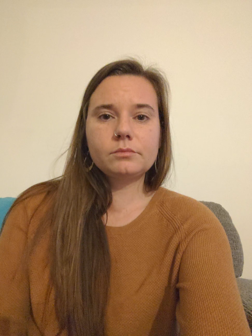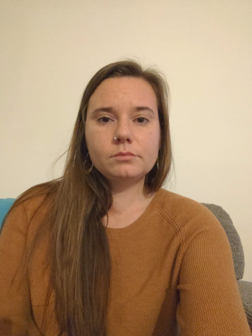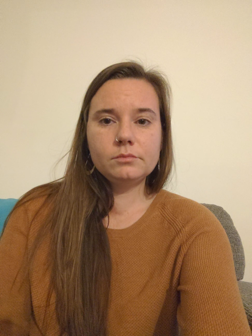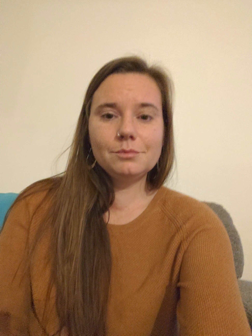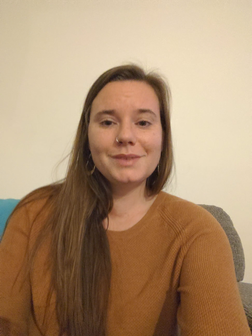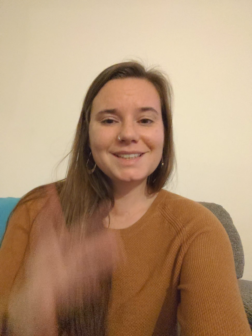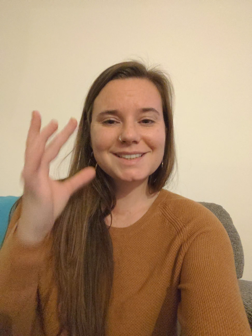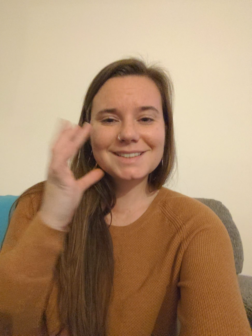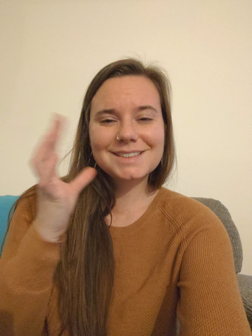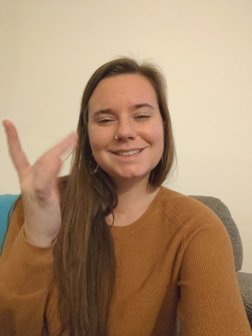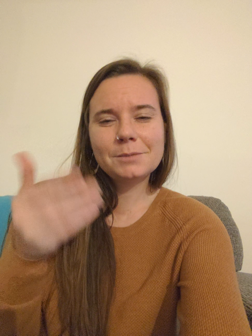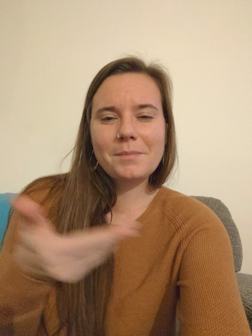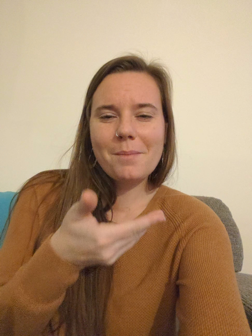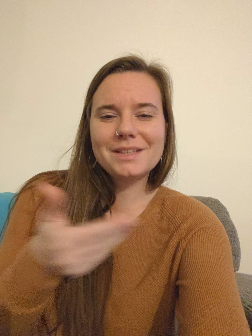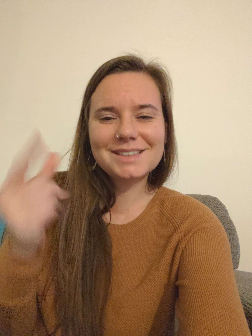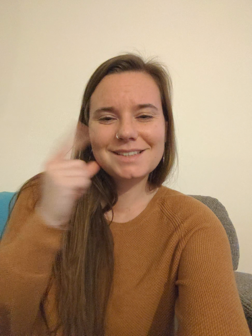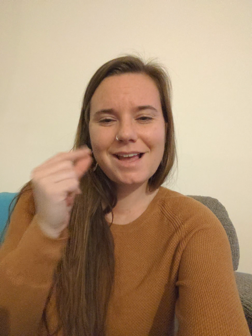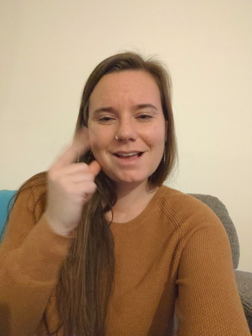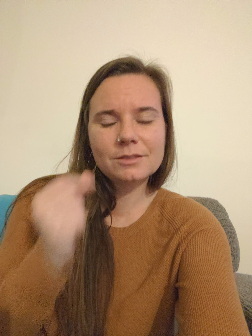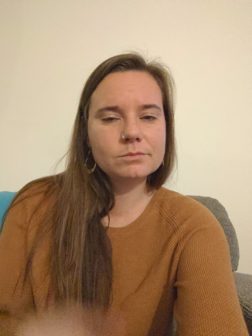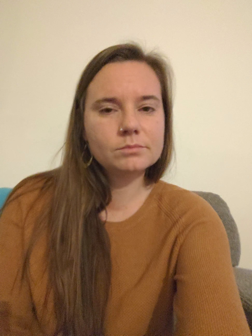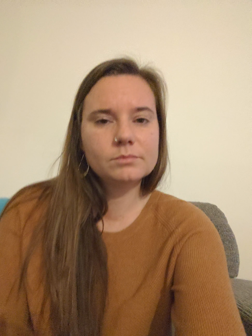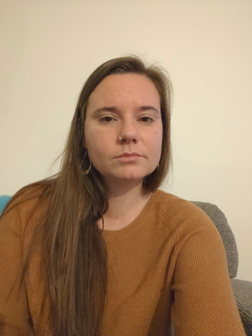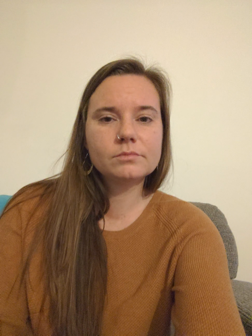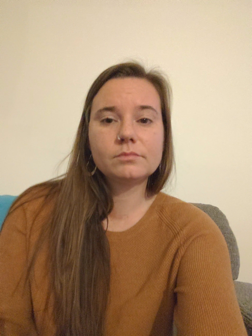kitty